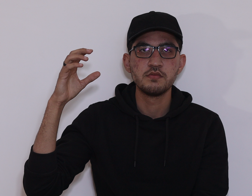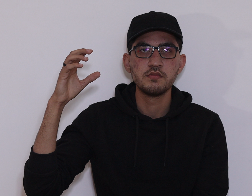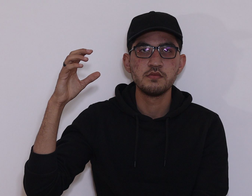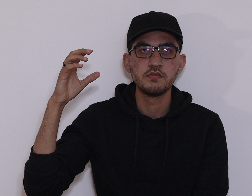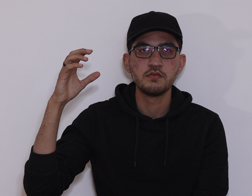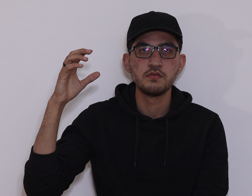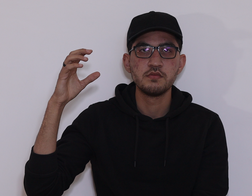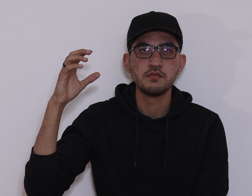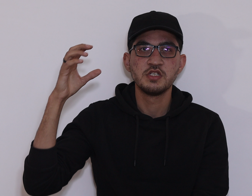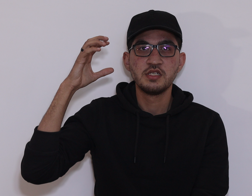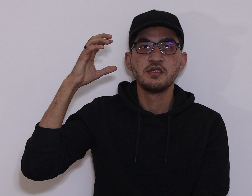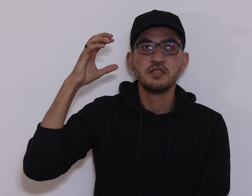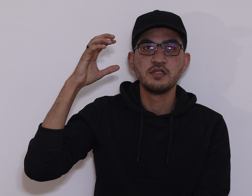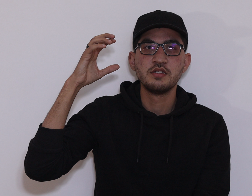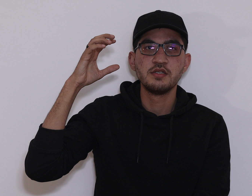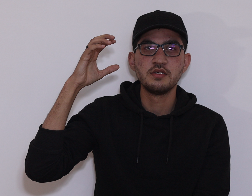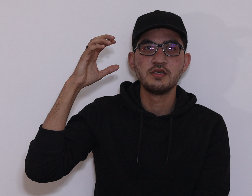stiff